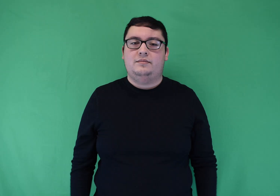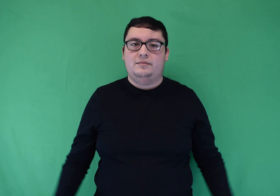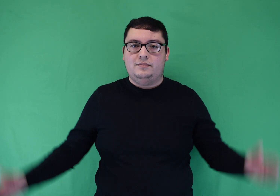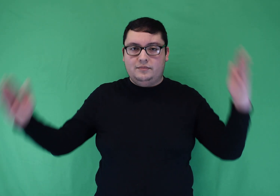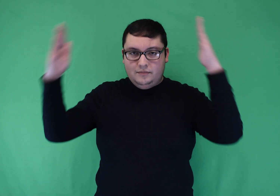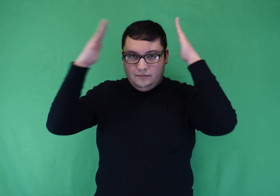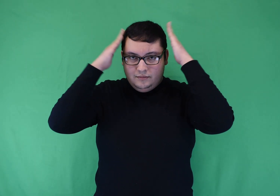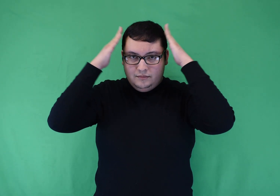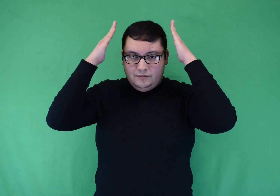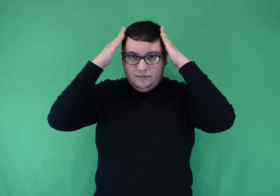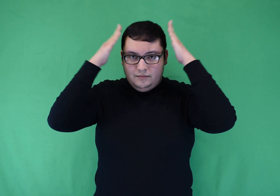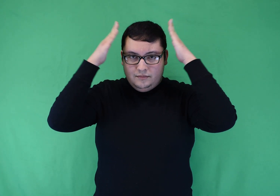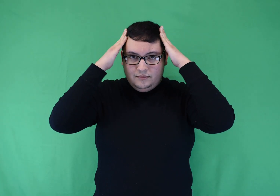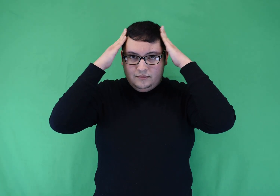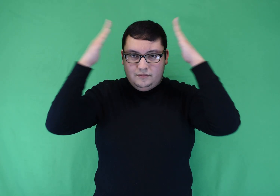cabeza